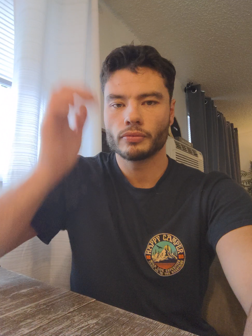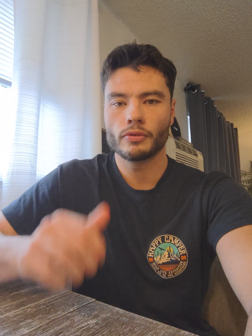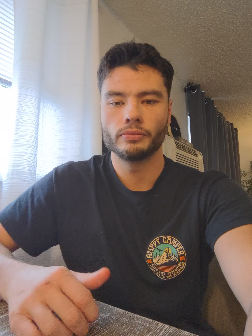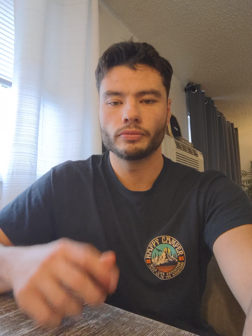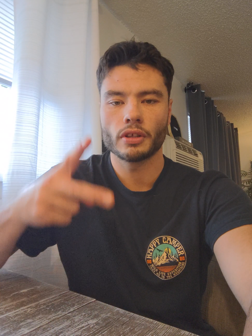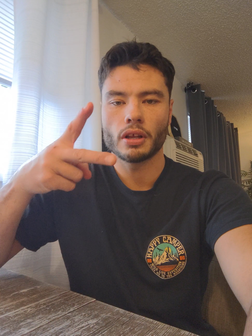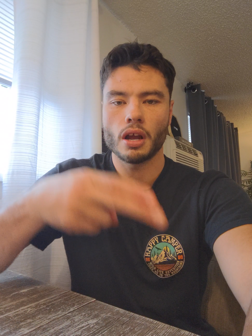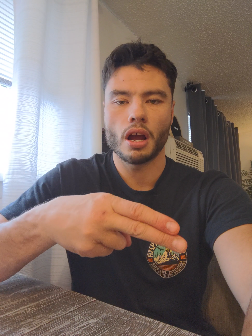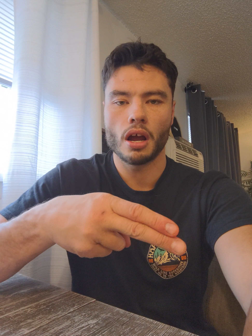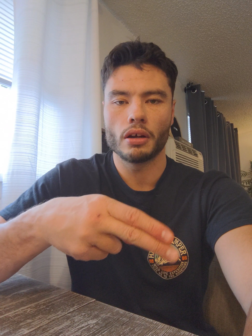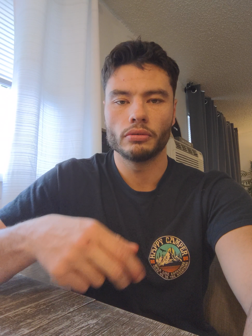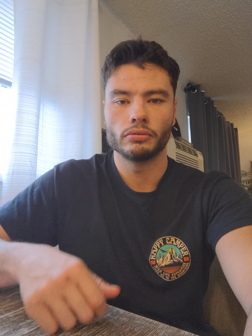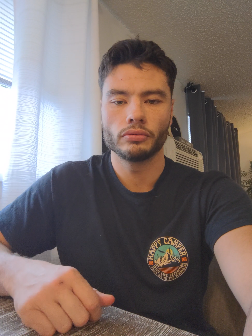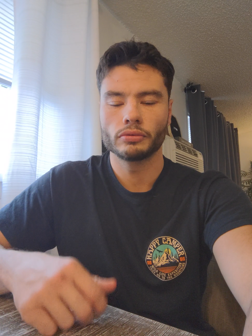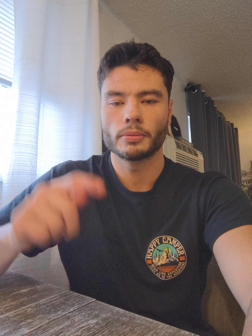cut